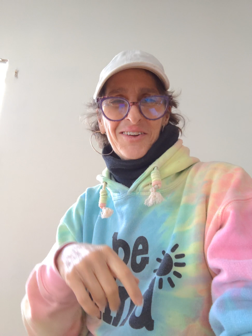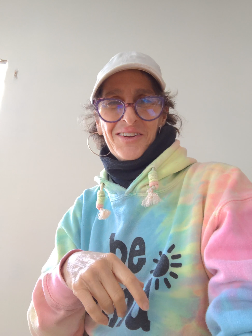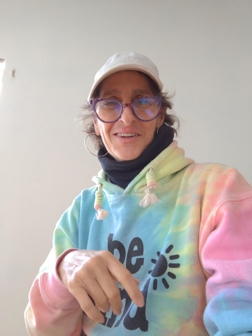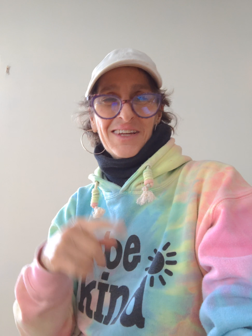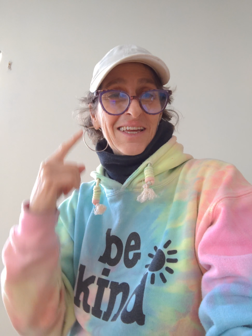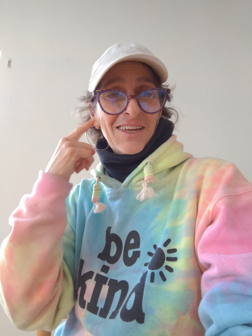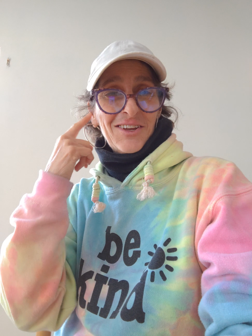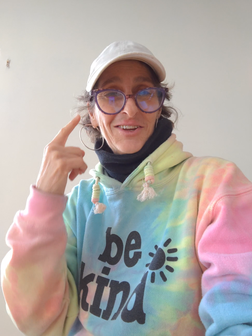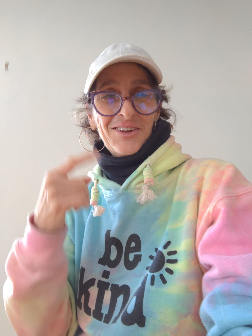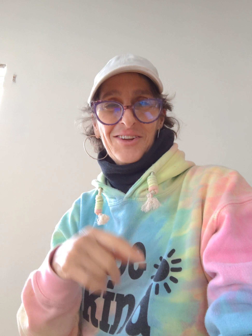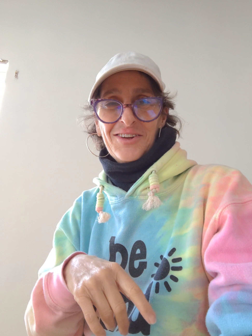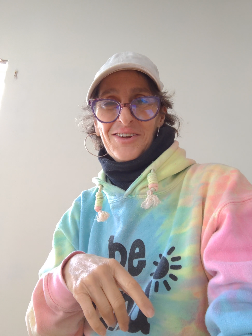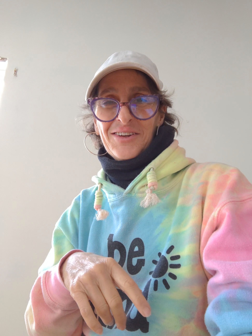hear